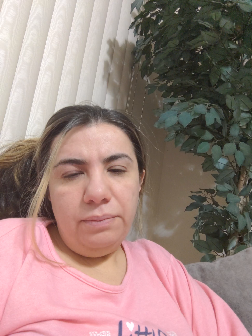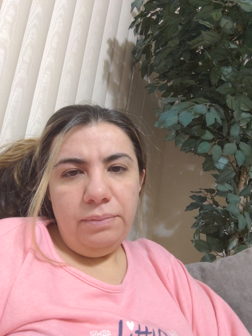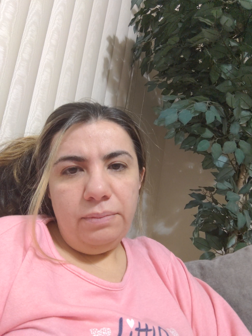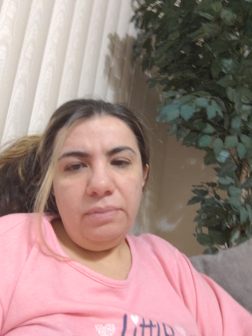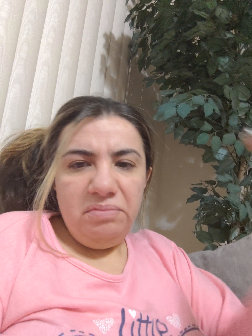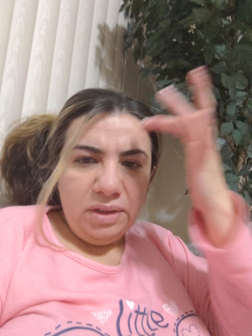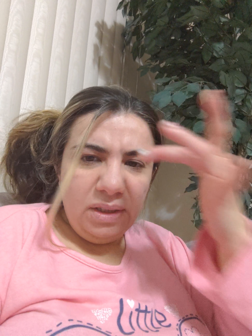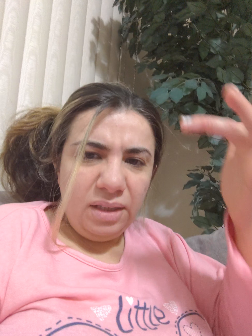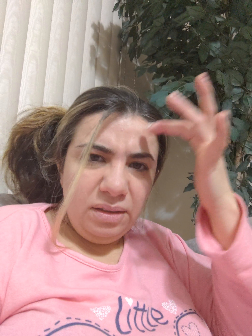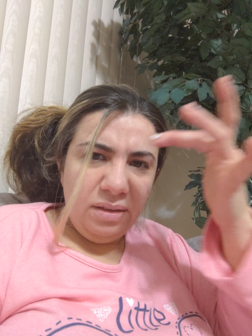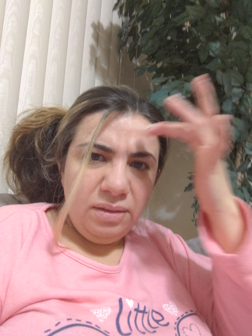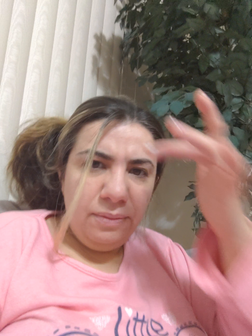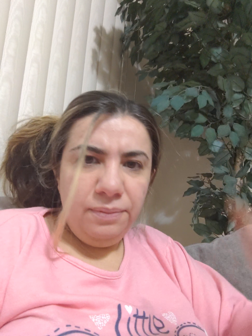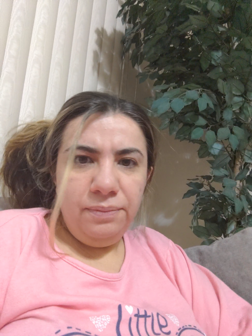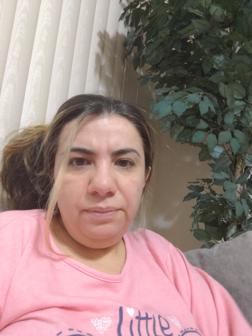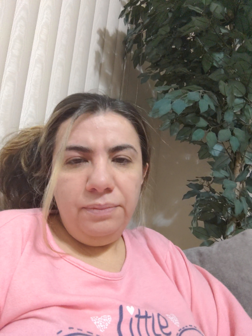sick